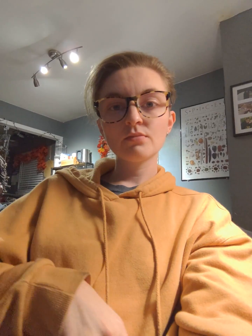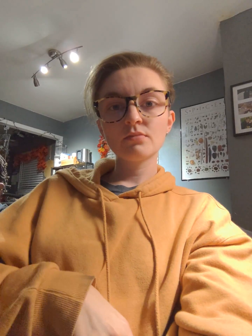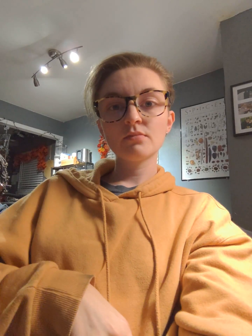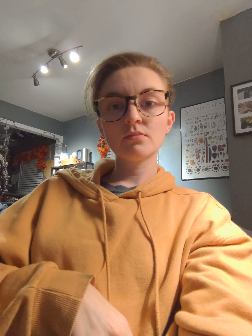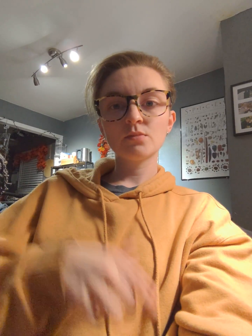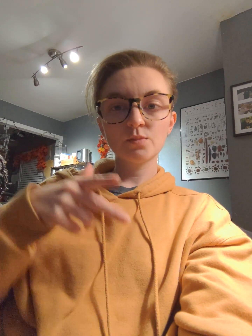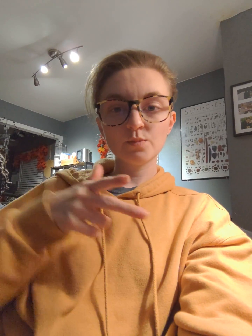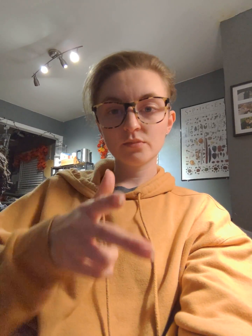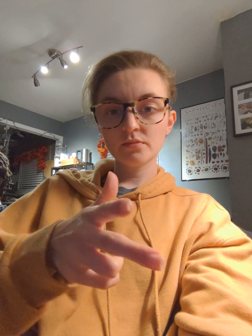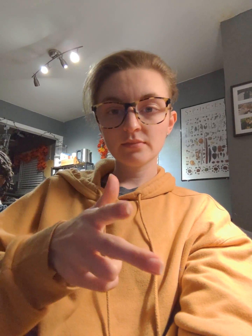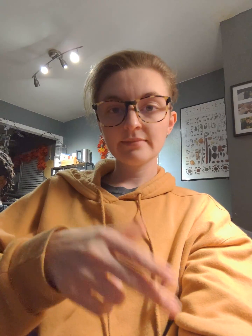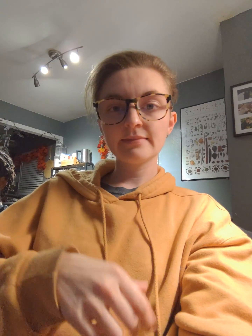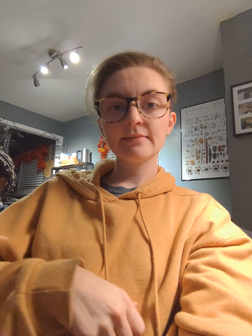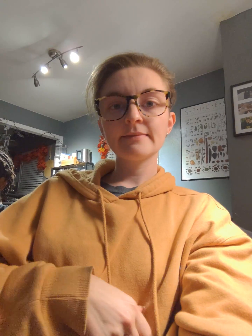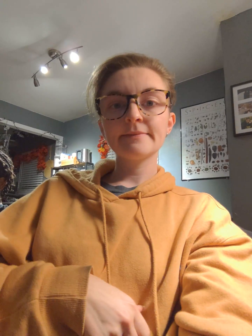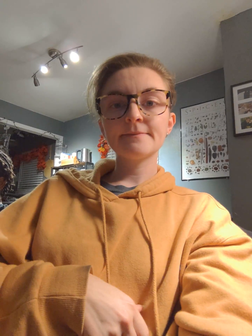garage